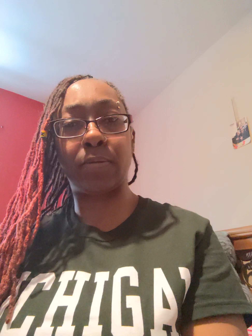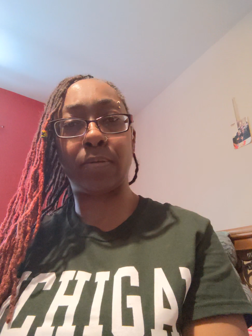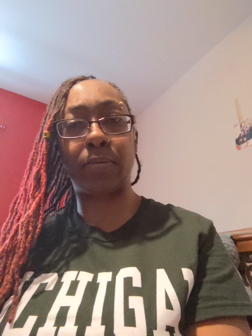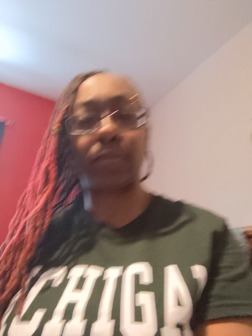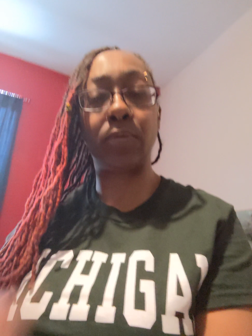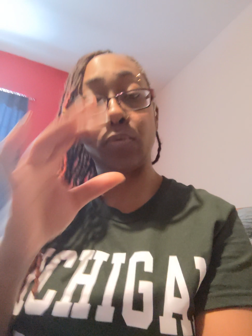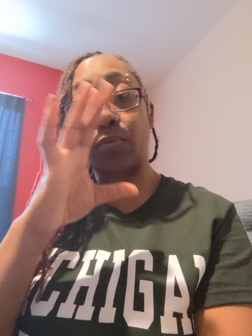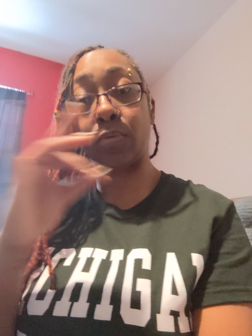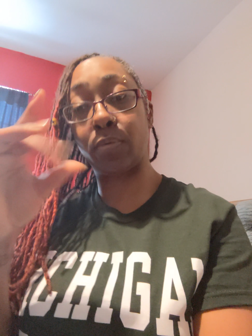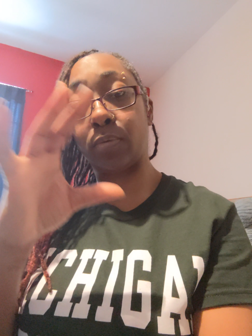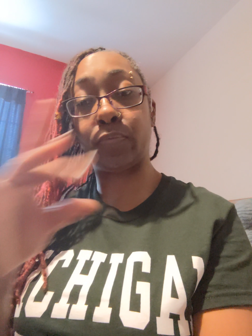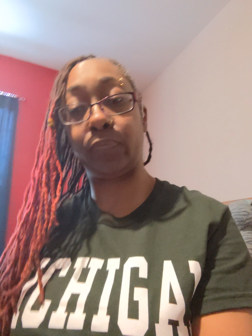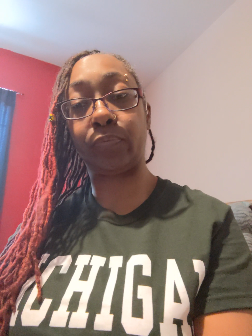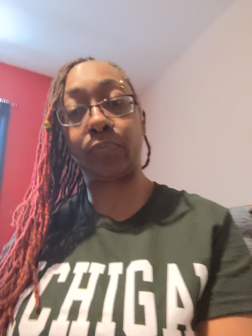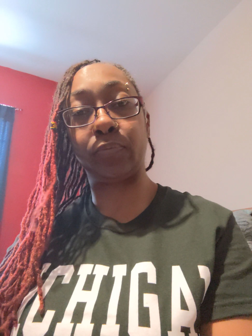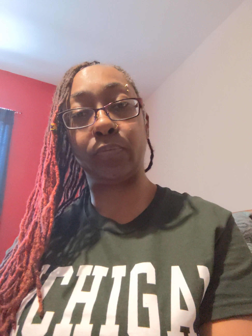story